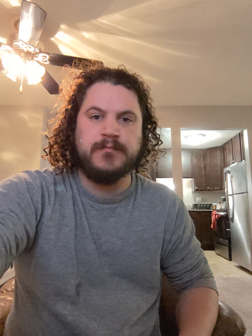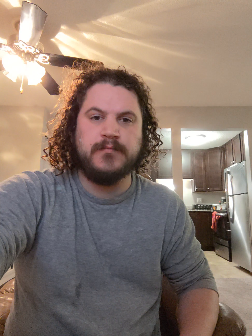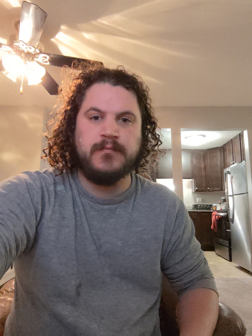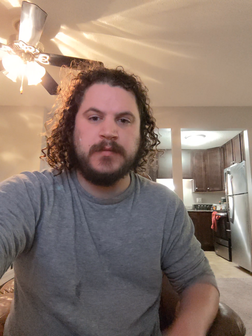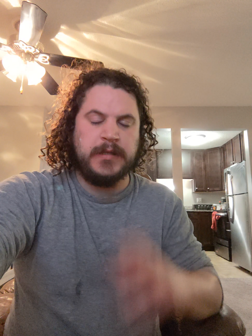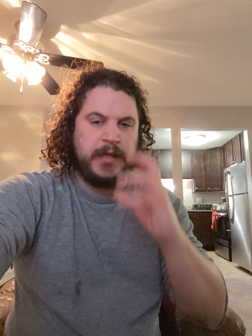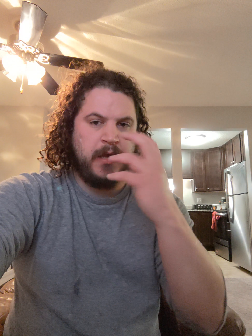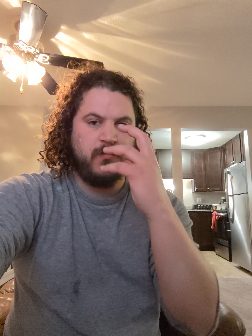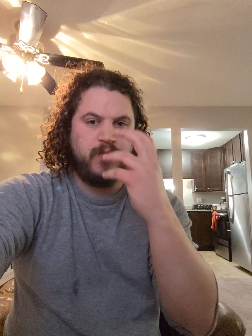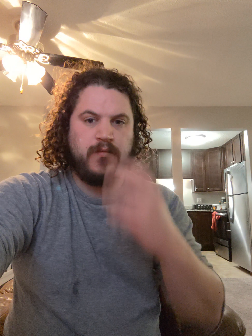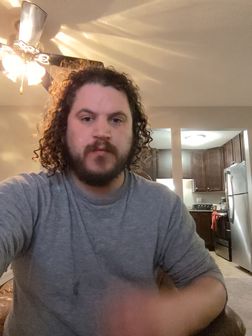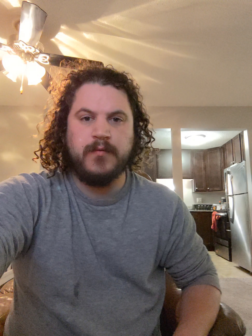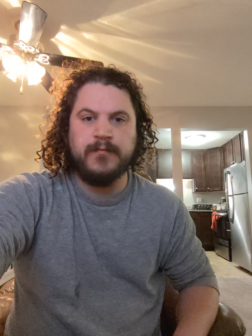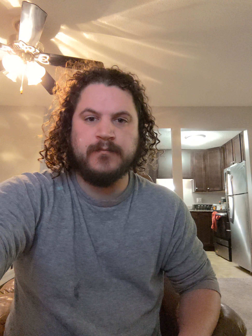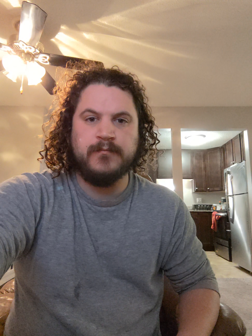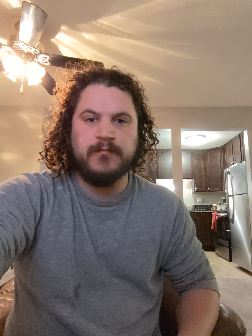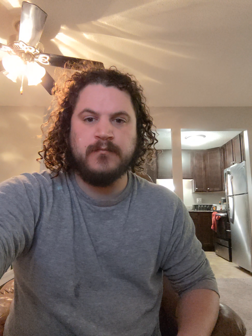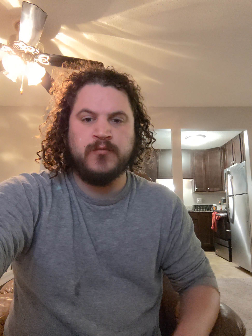clown